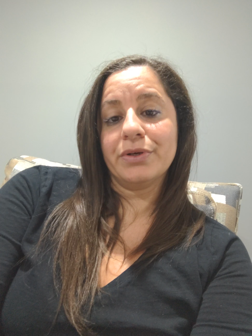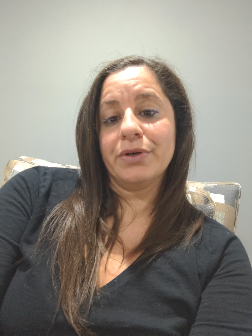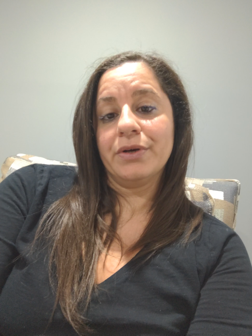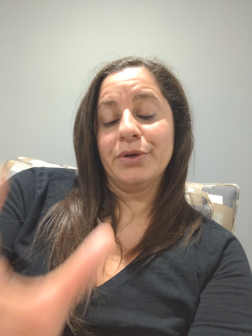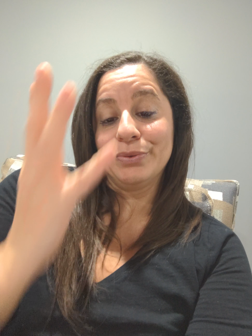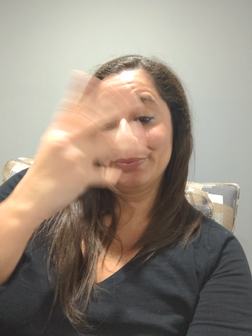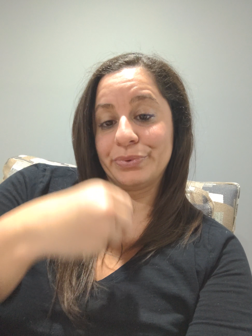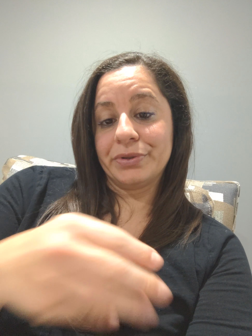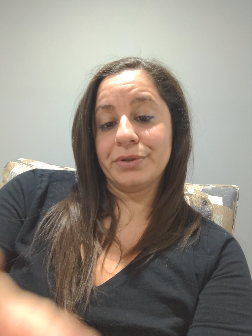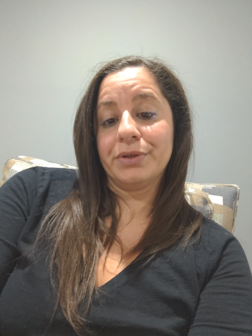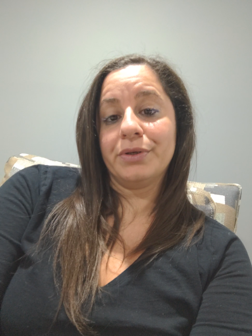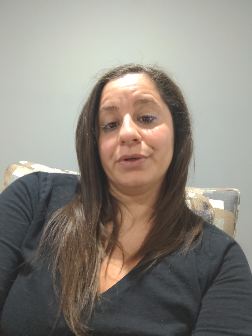pretty